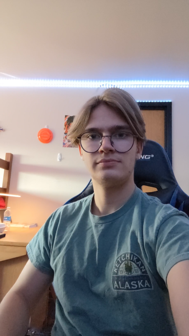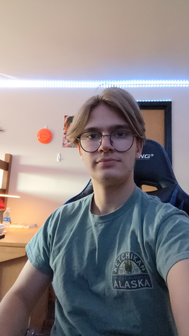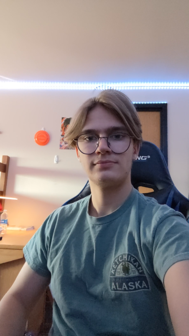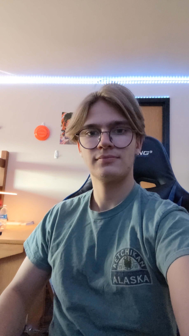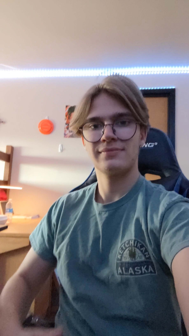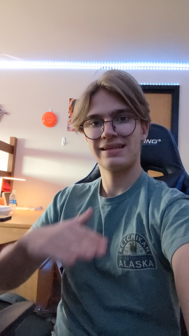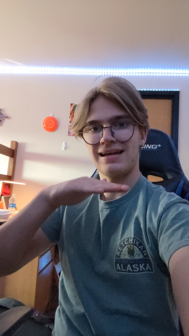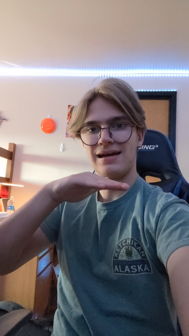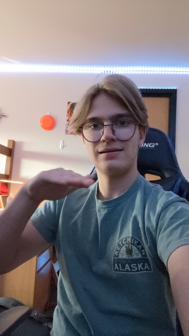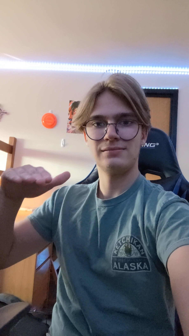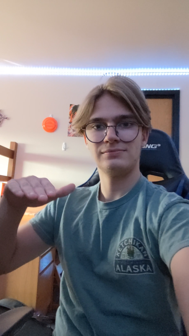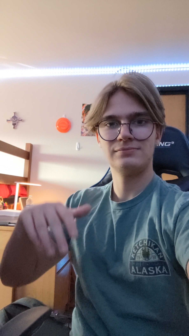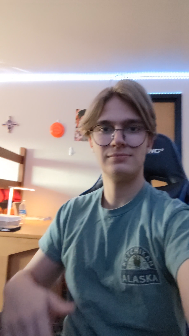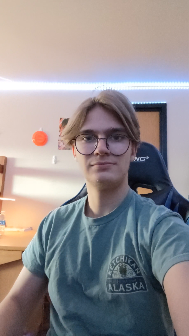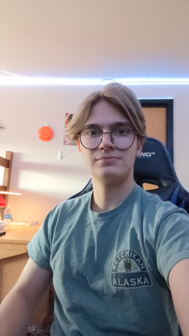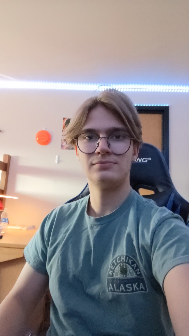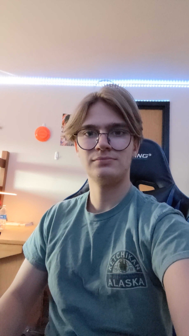nice